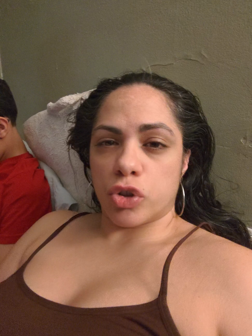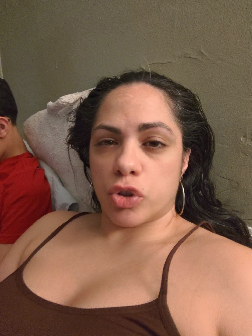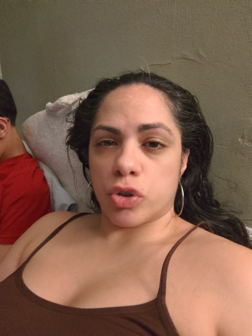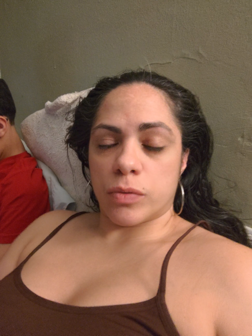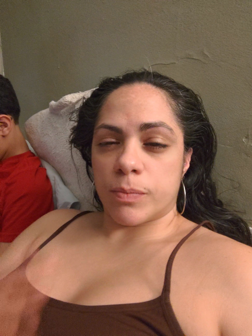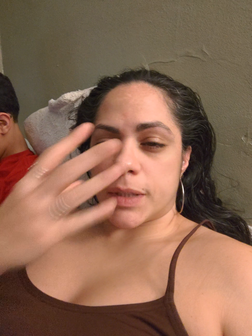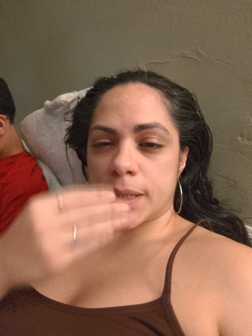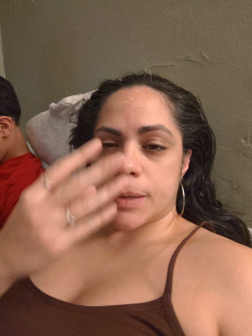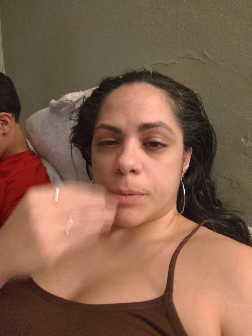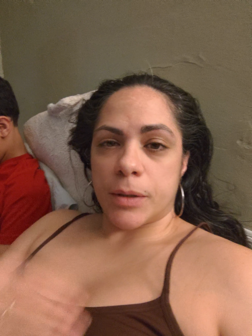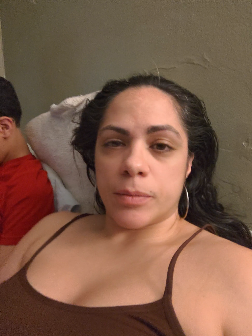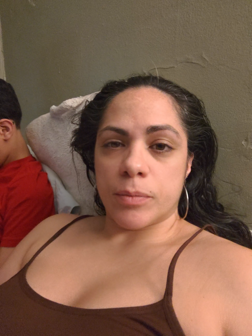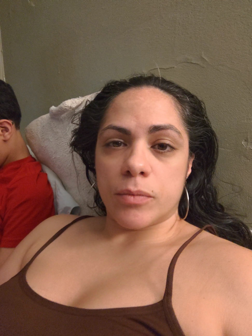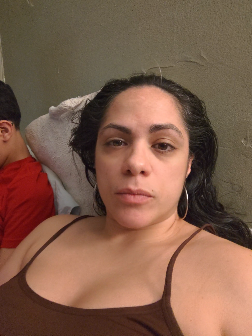sleepy